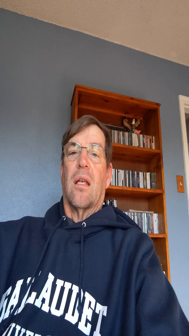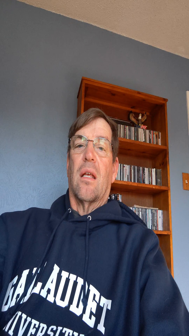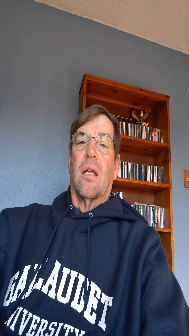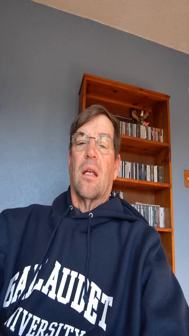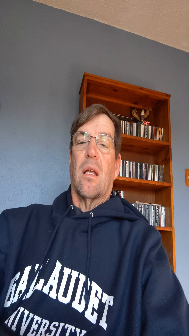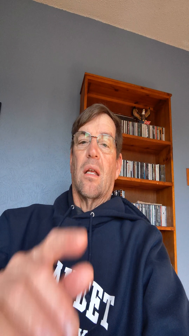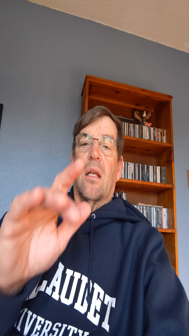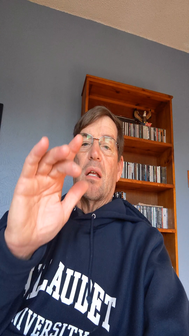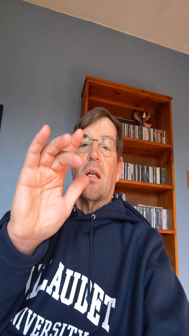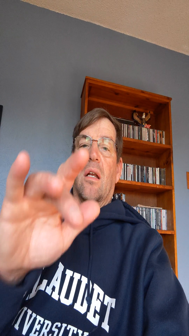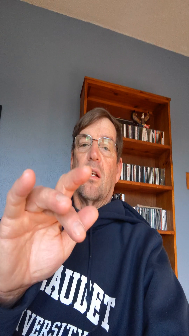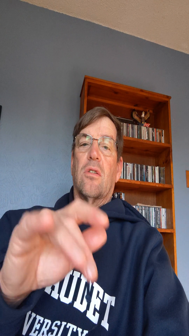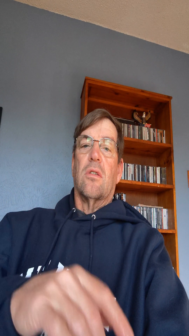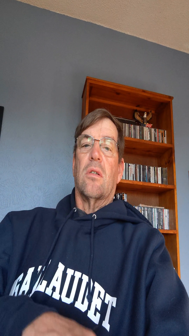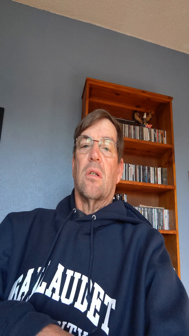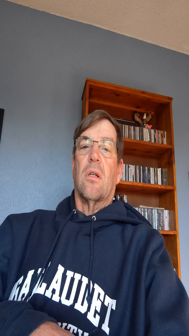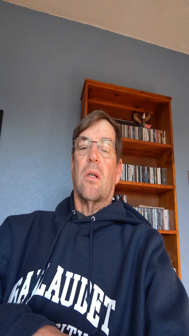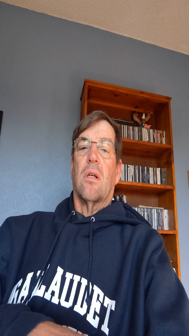touch